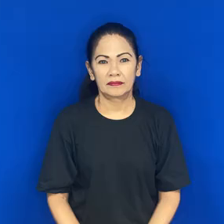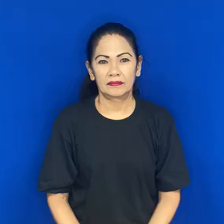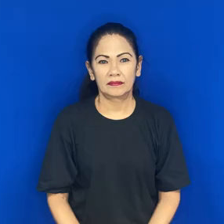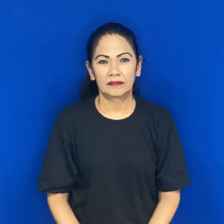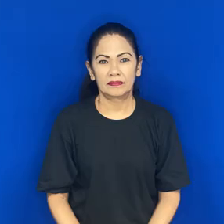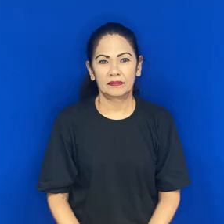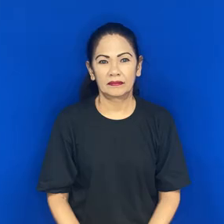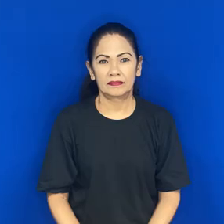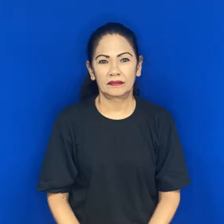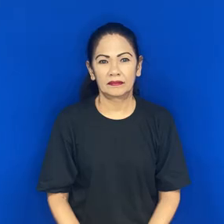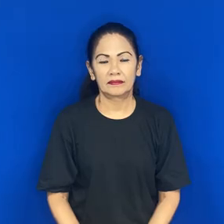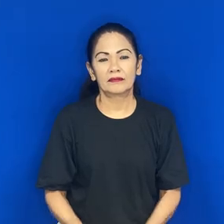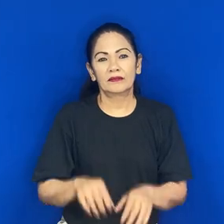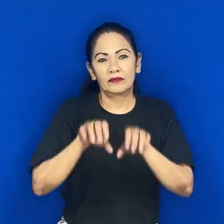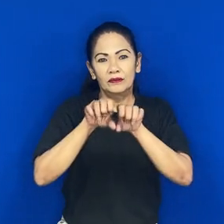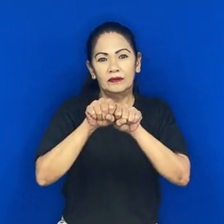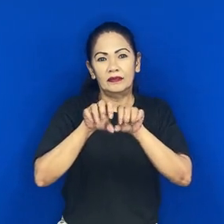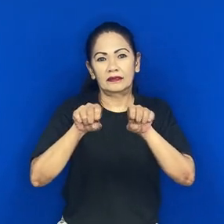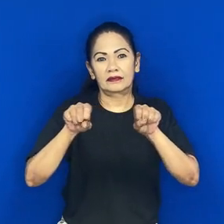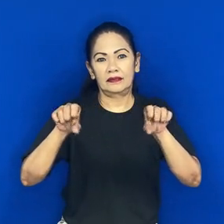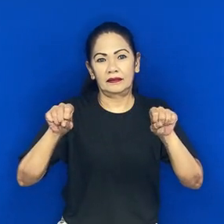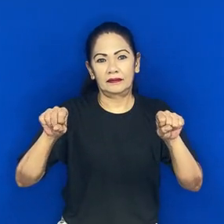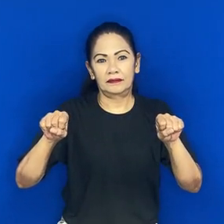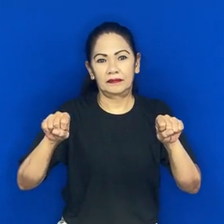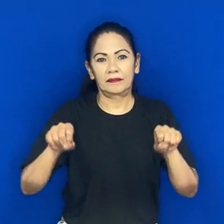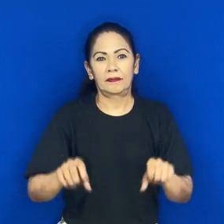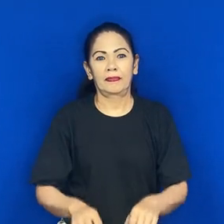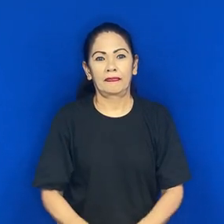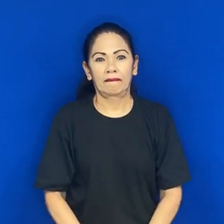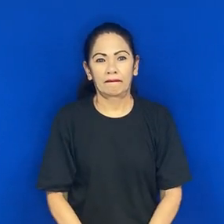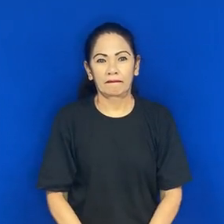longanisa